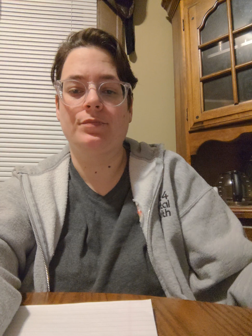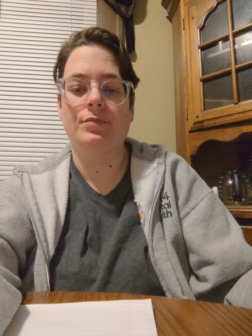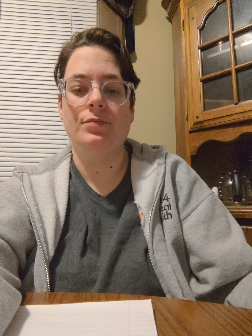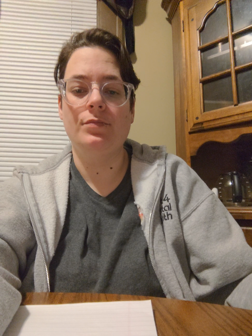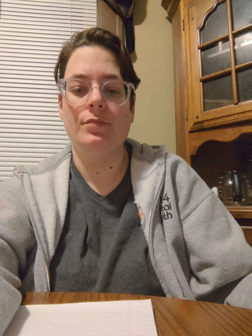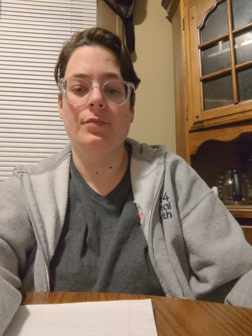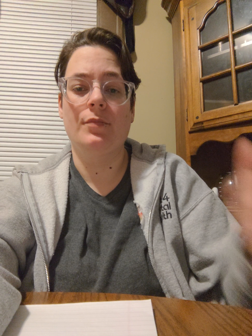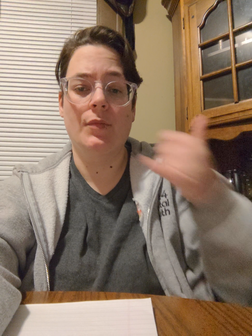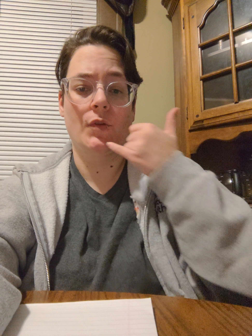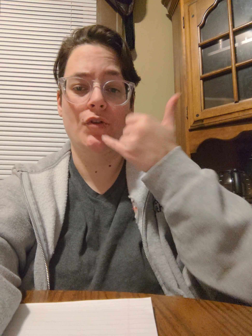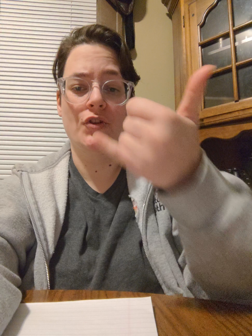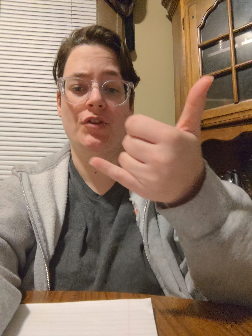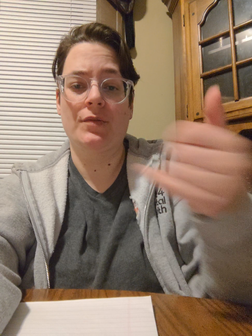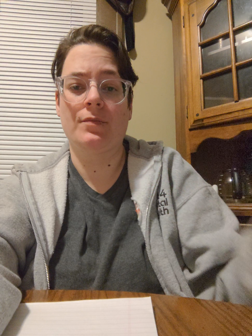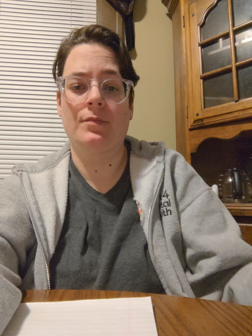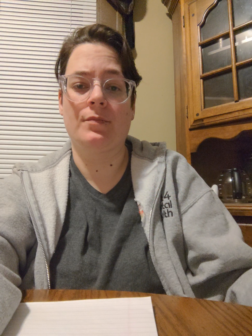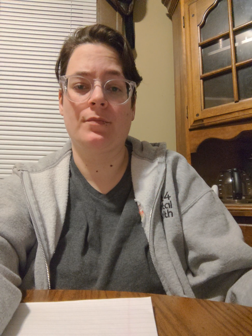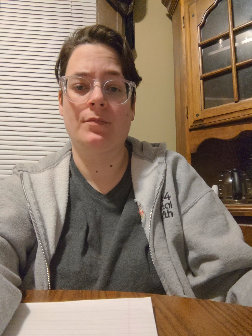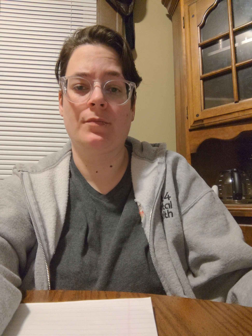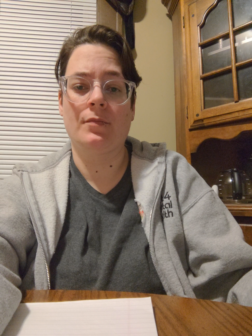call on the phone